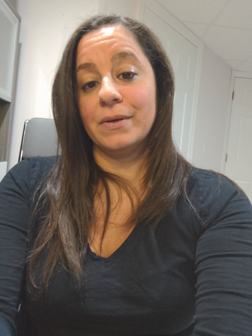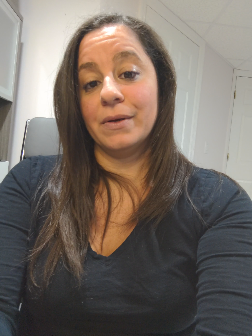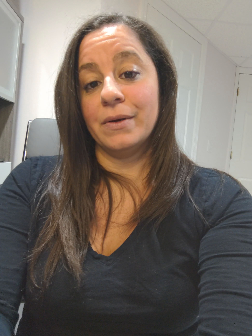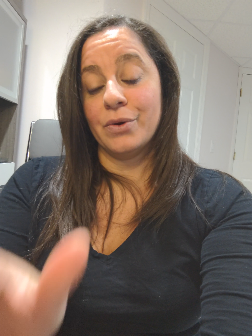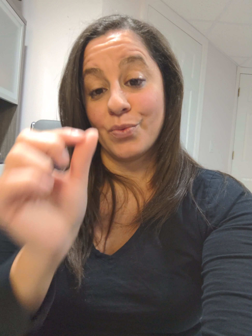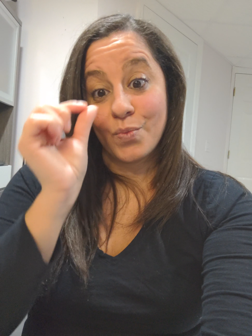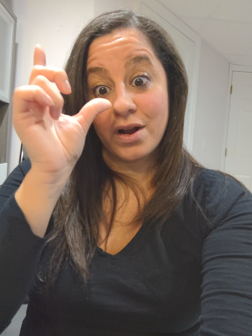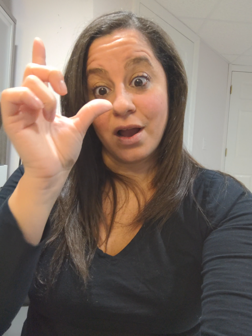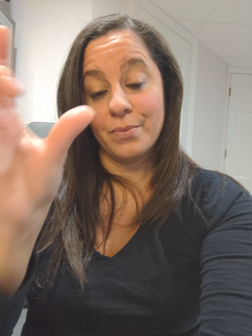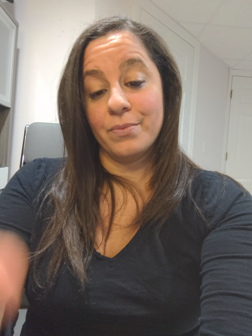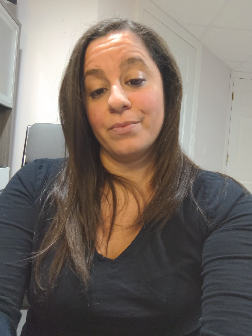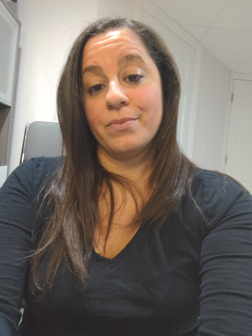awake